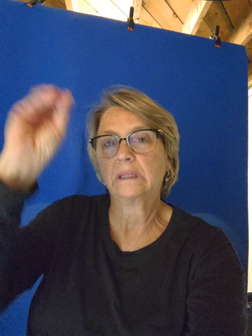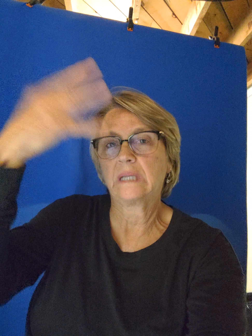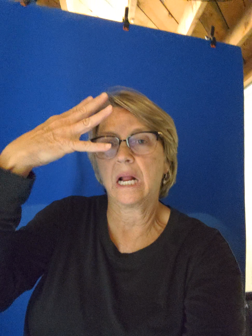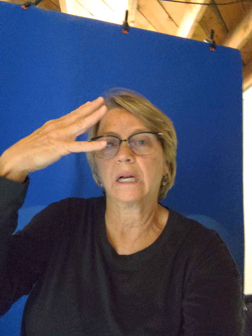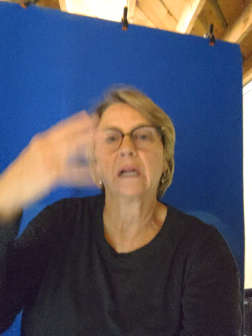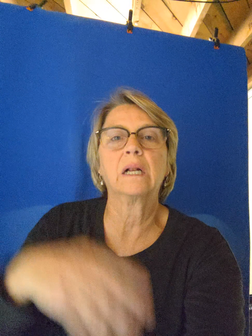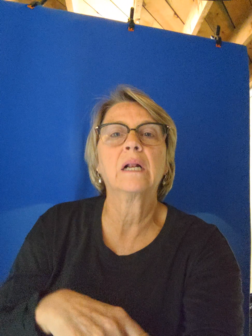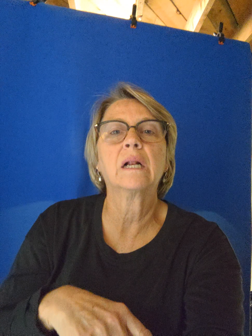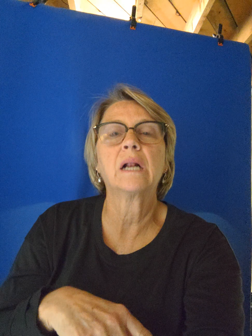sun